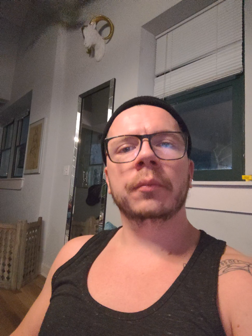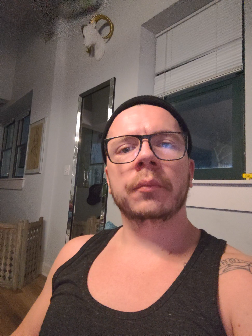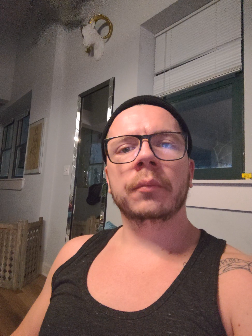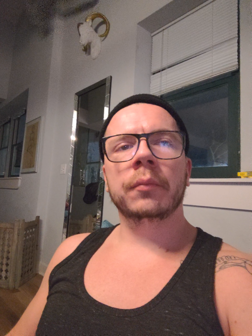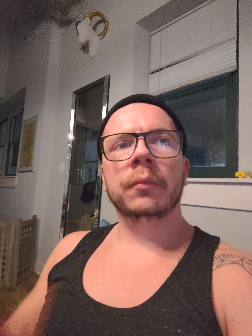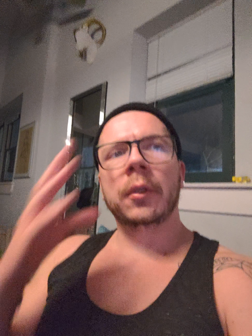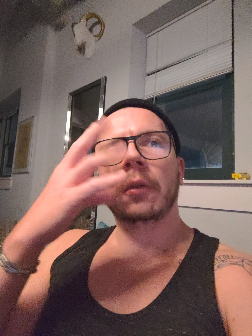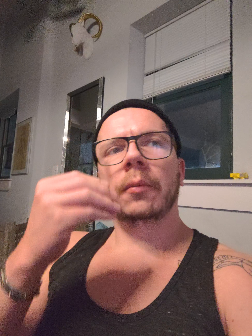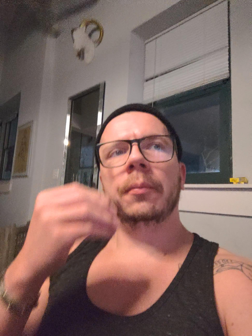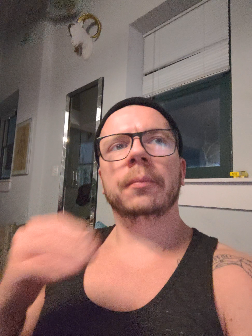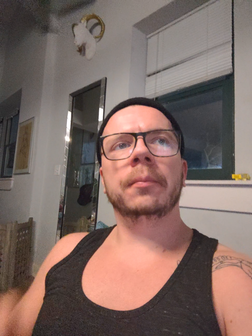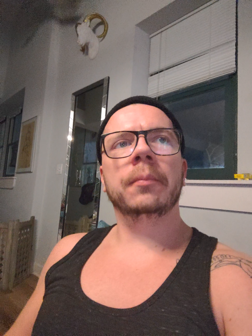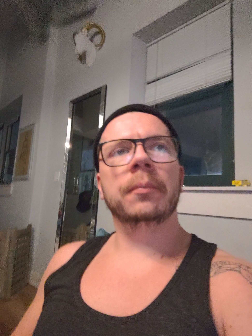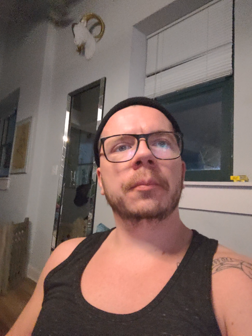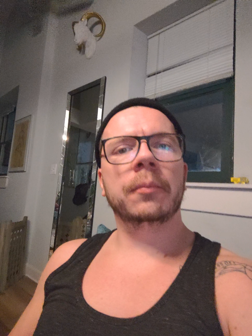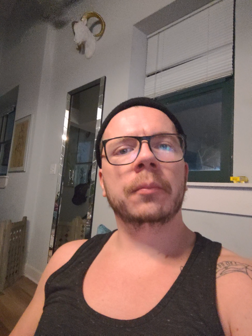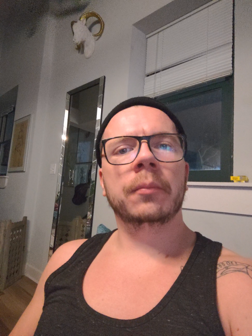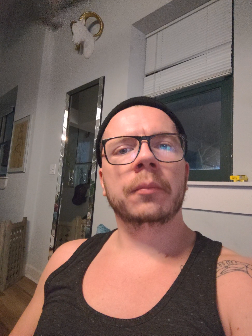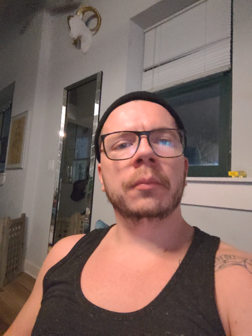sleep